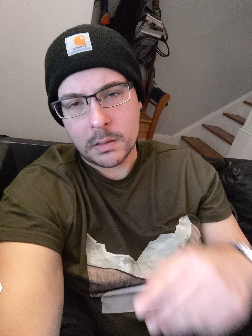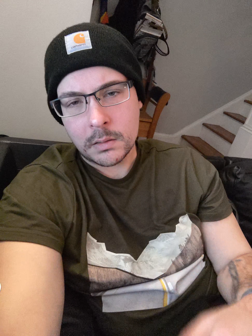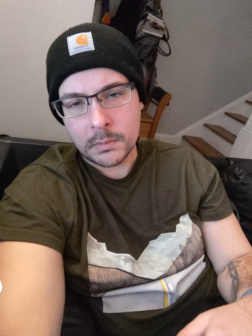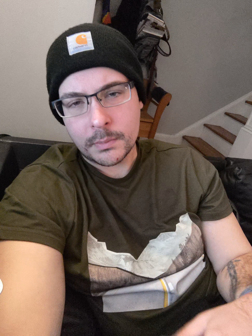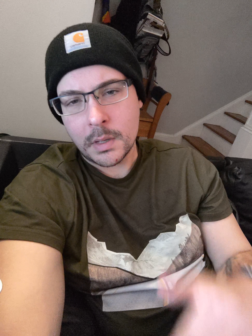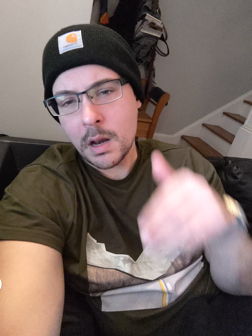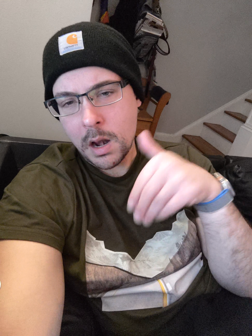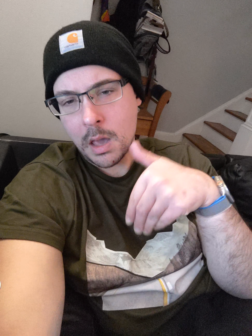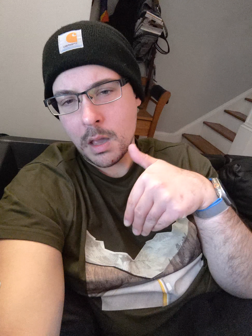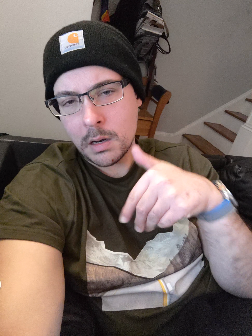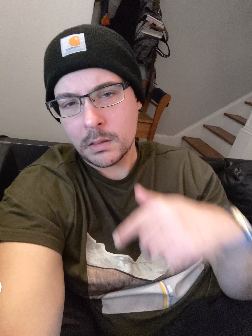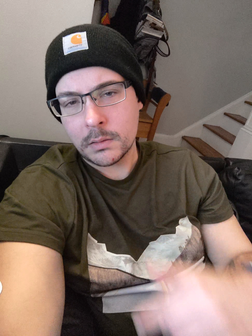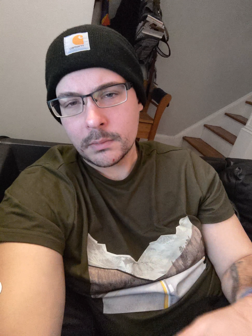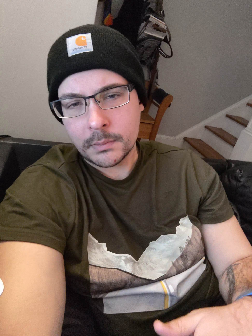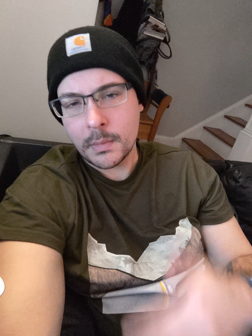night